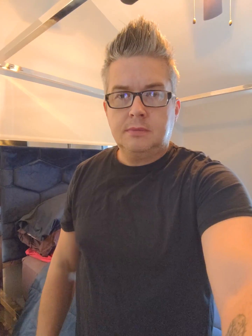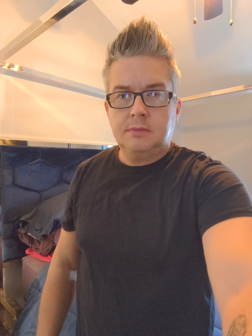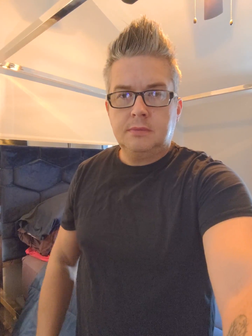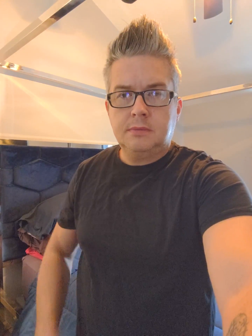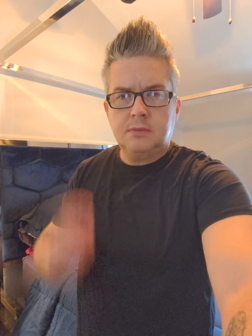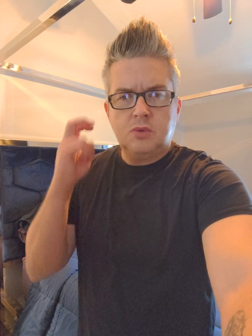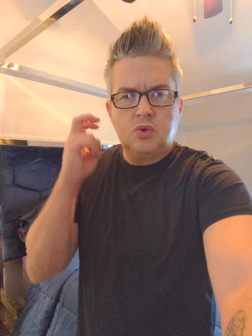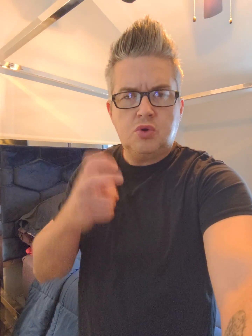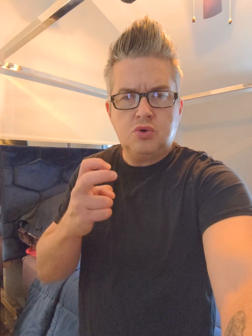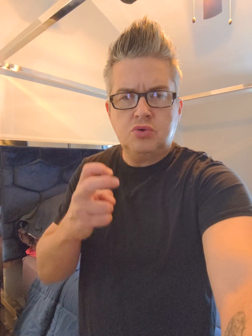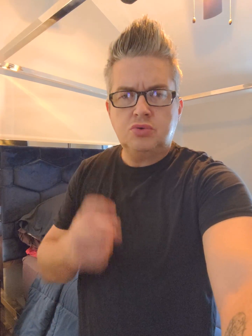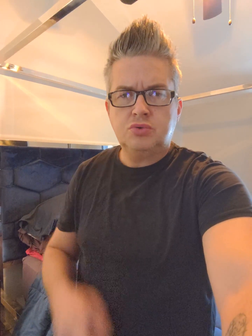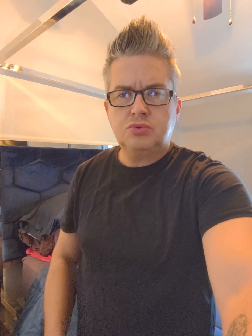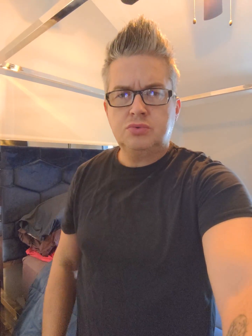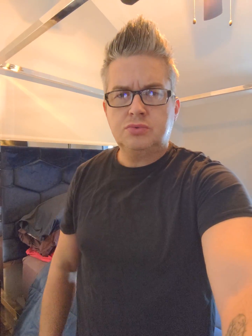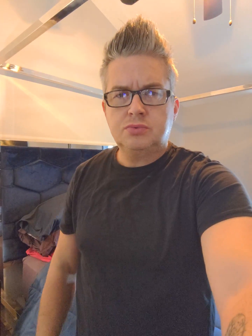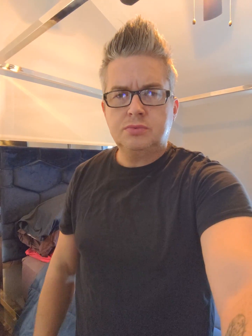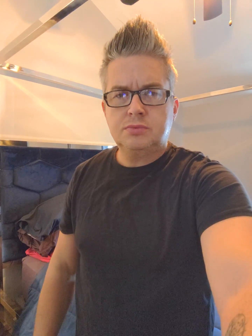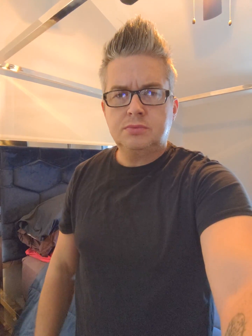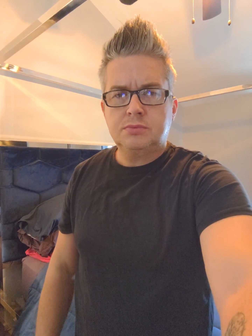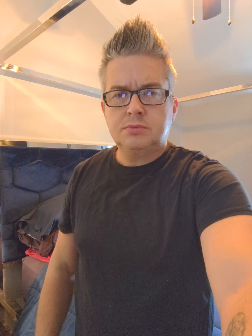hard